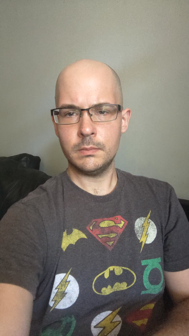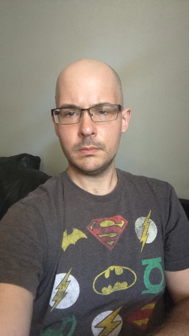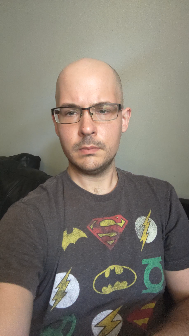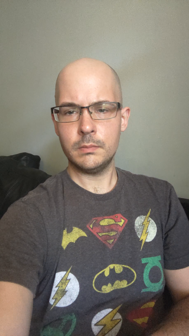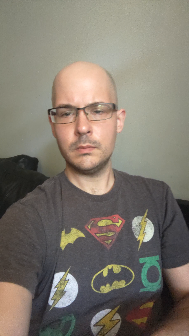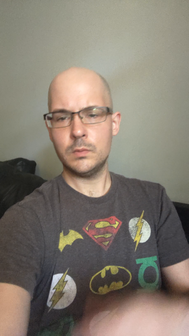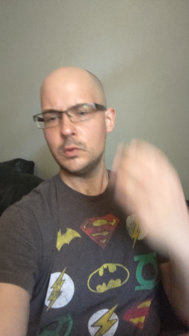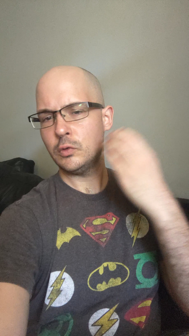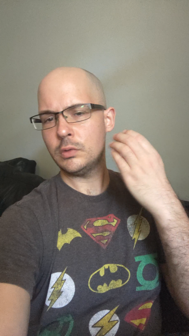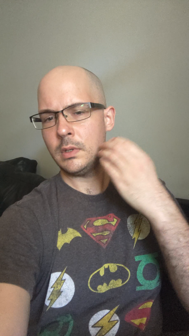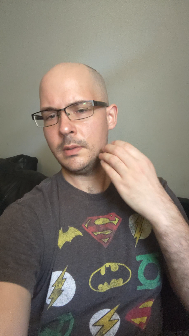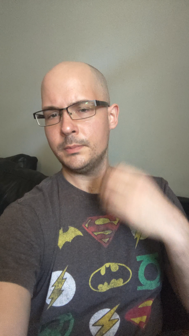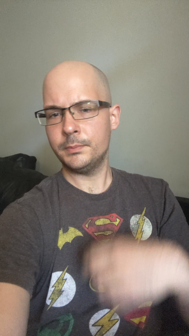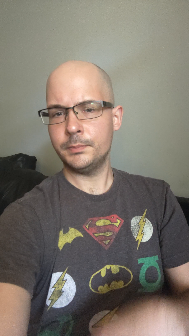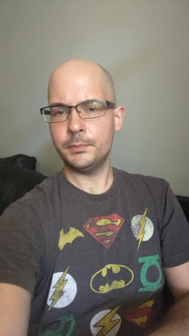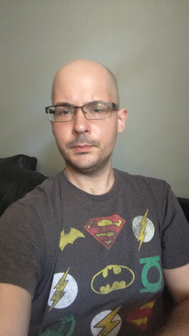shake